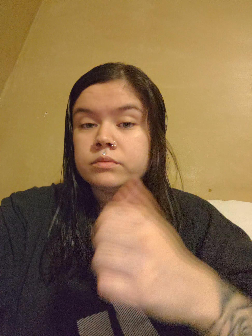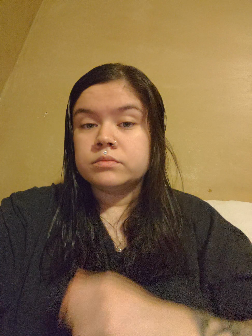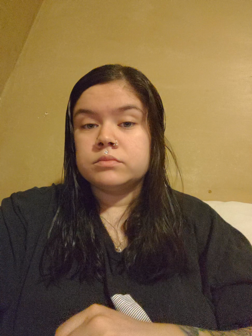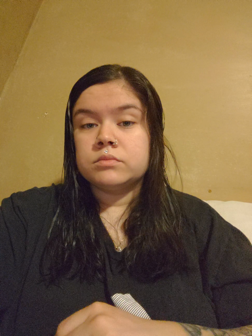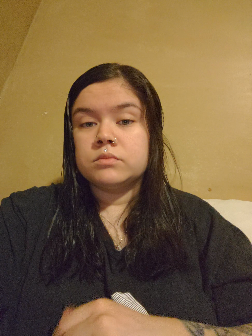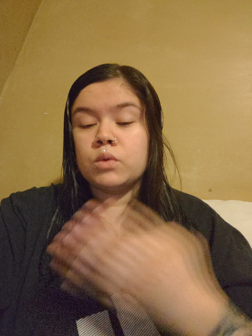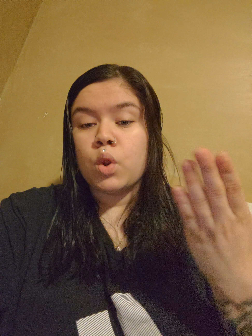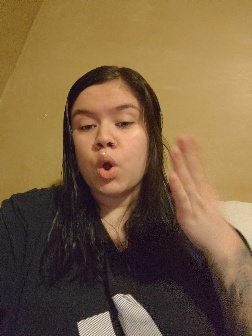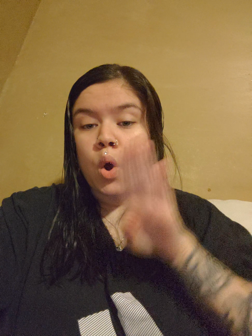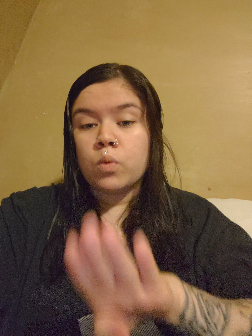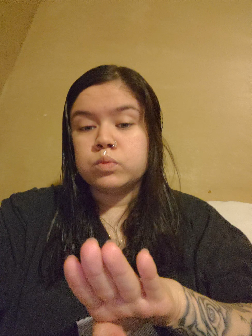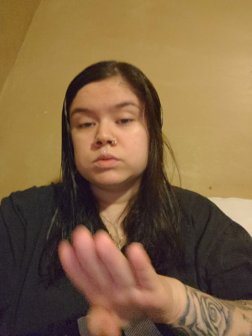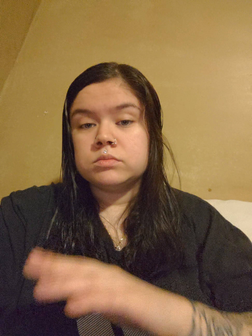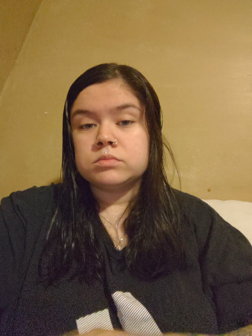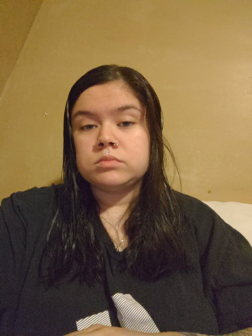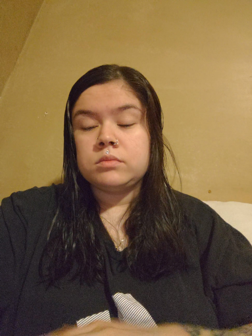close